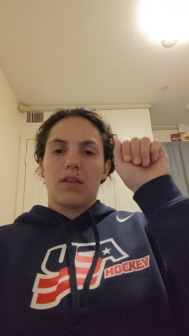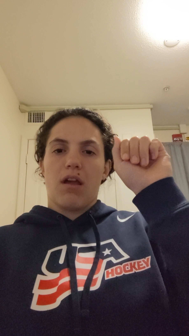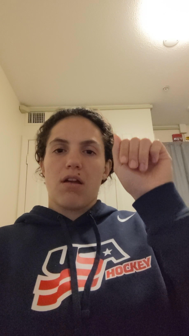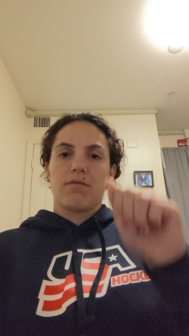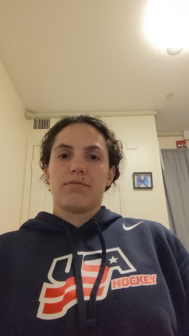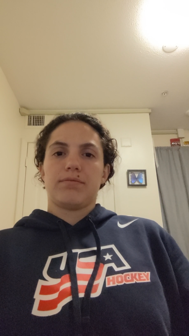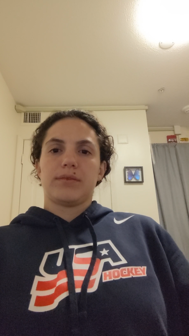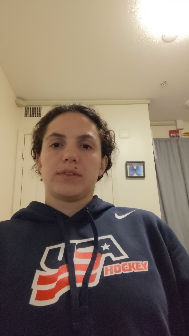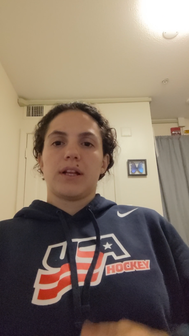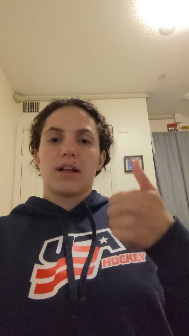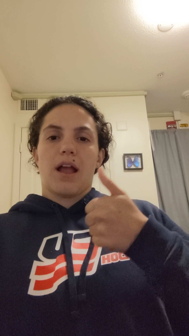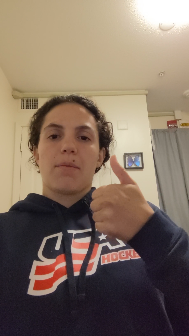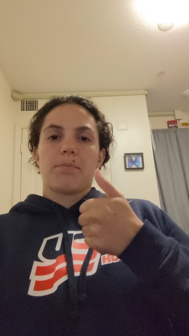game